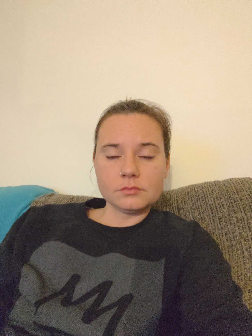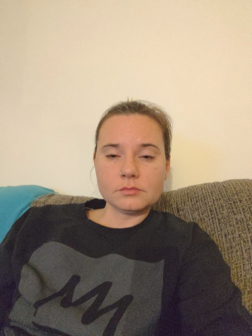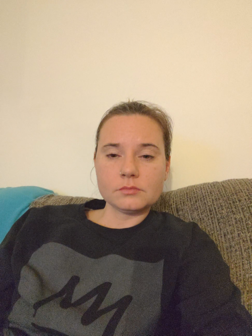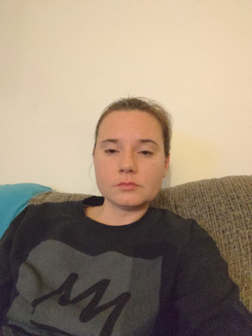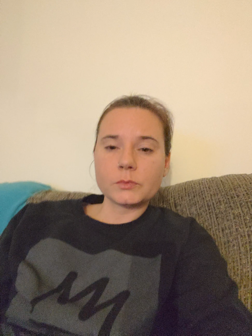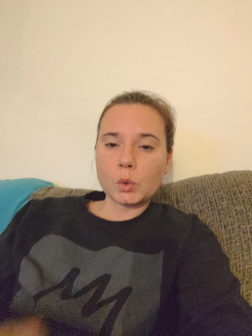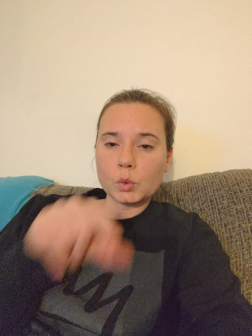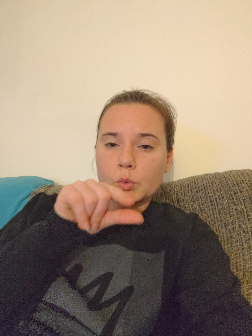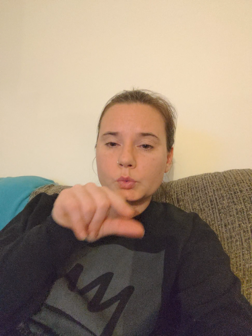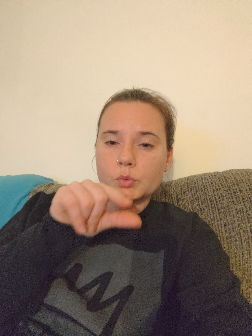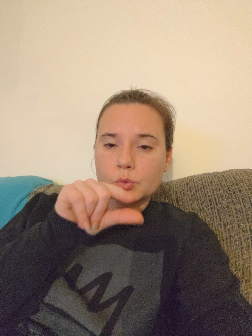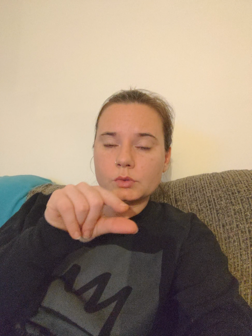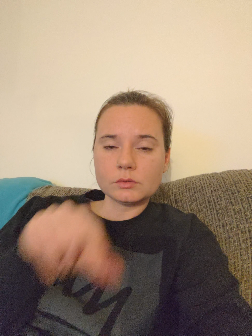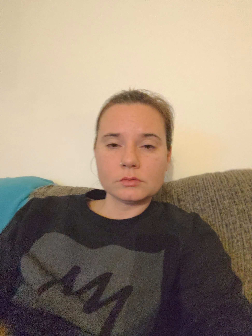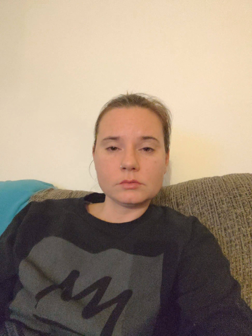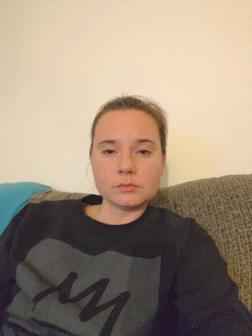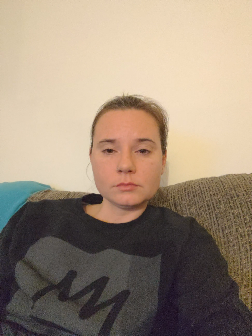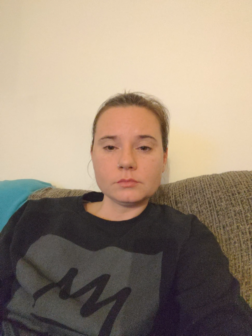goose